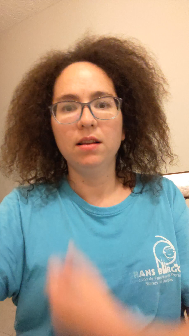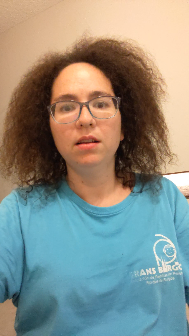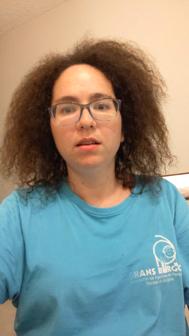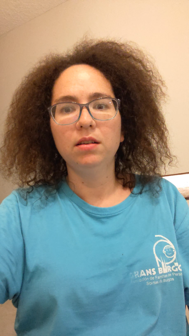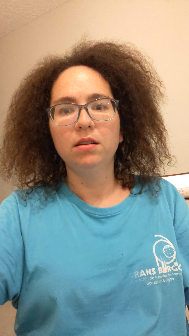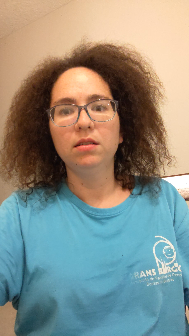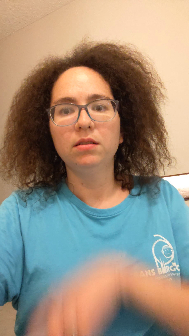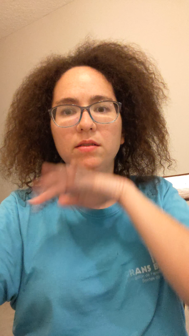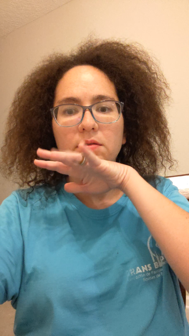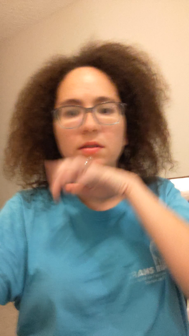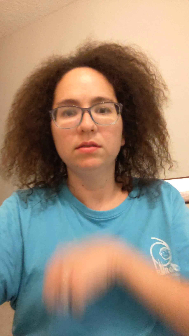naughty